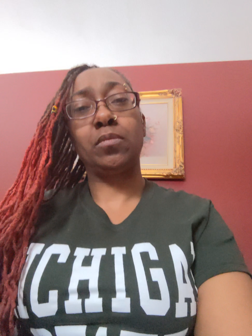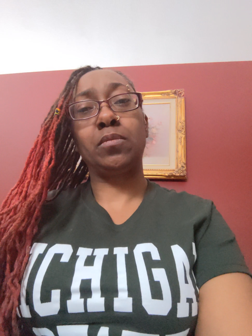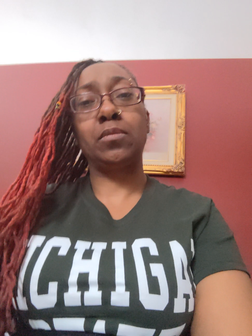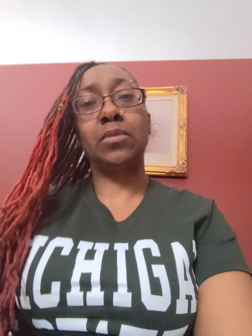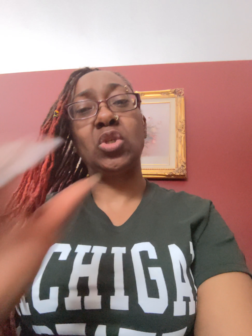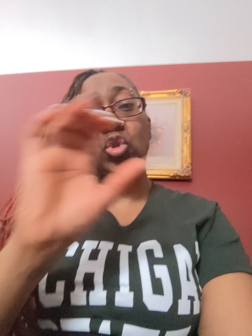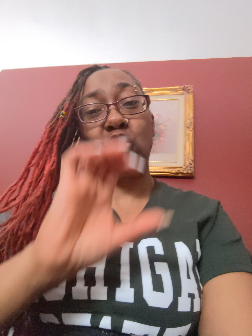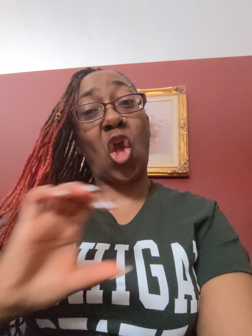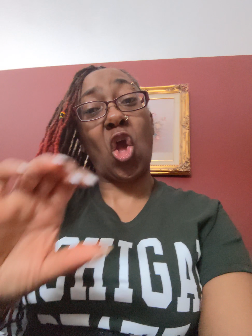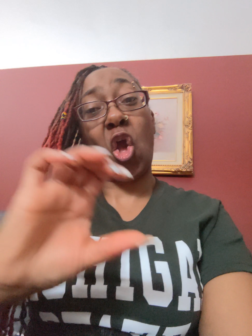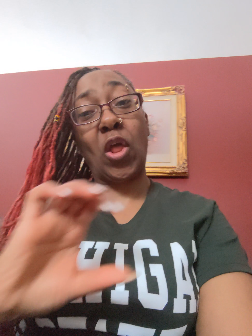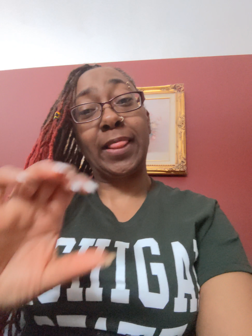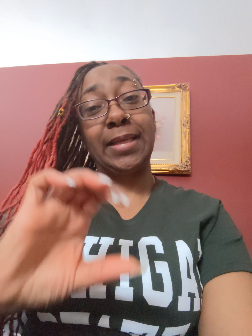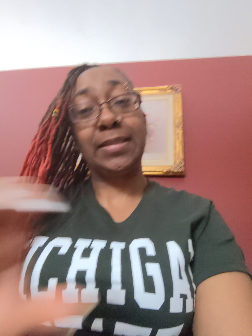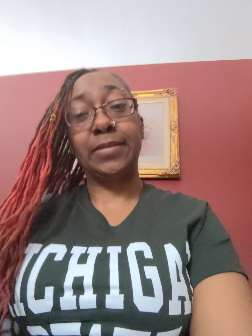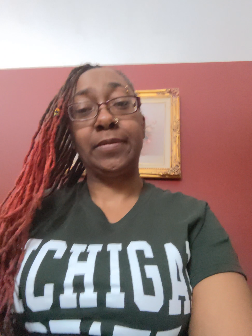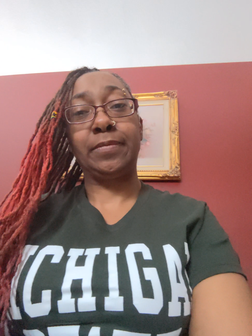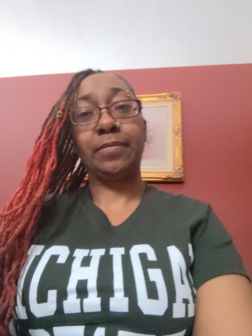chocolate